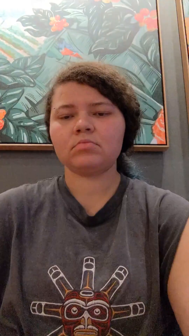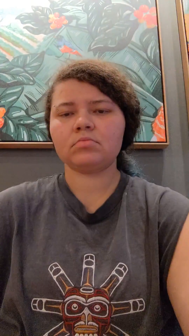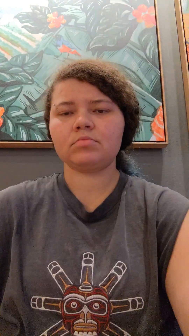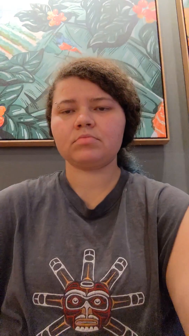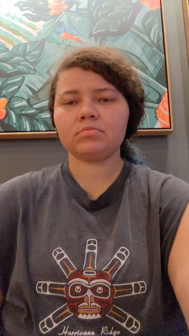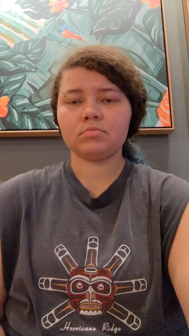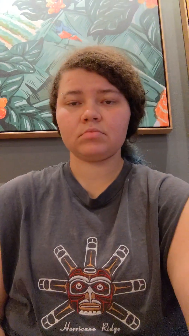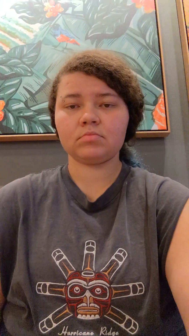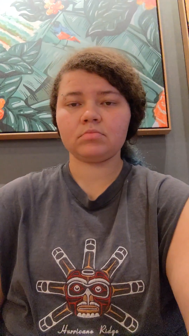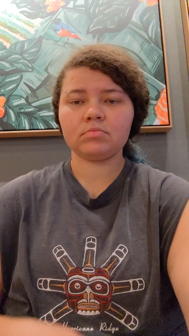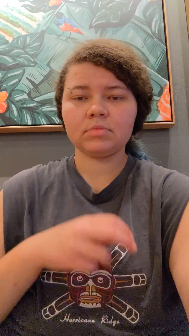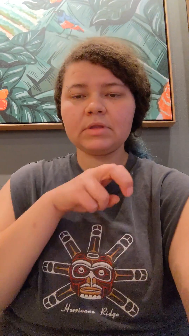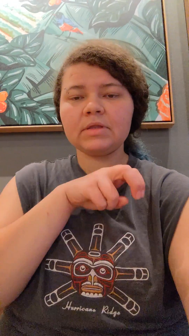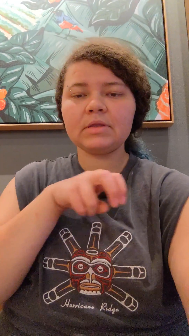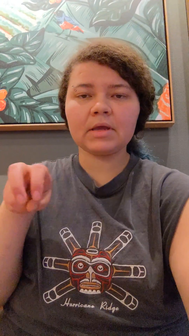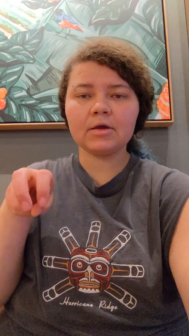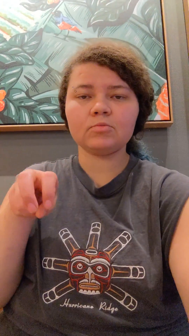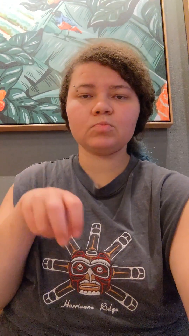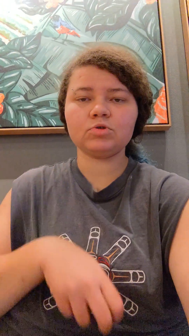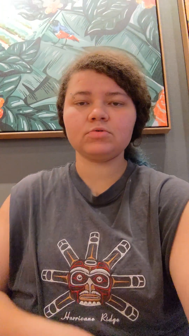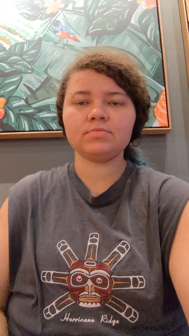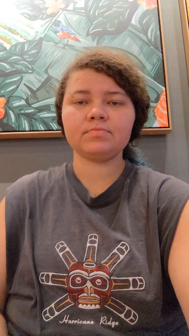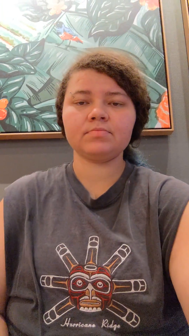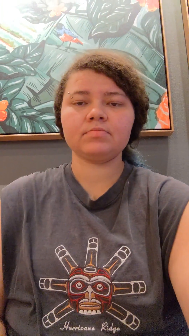couch